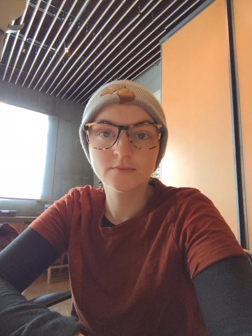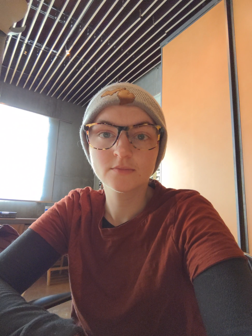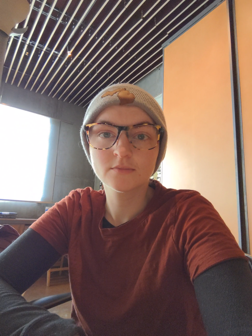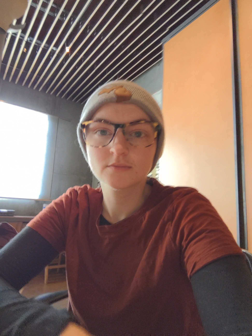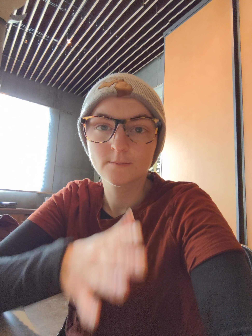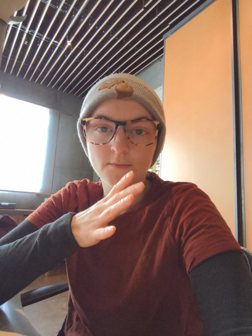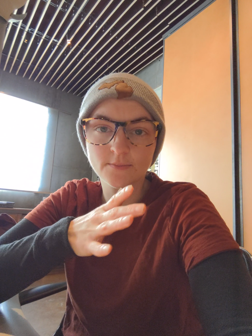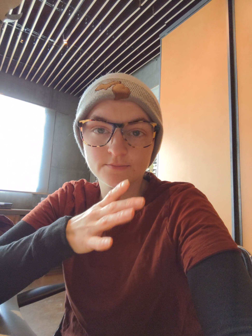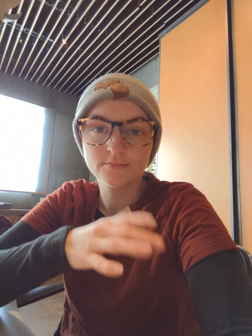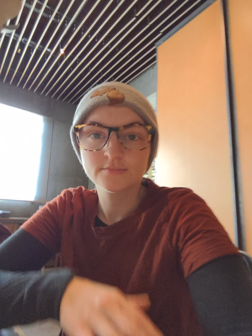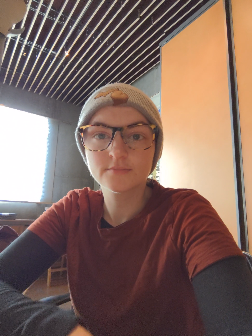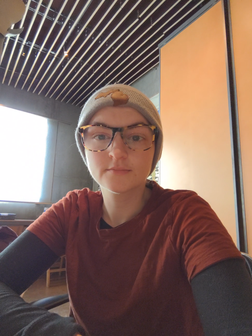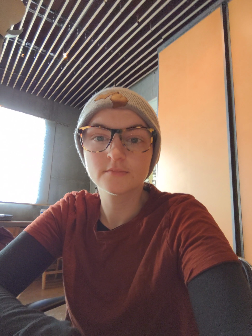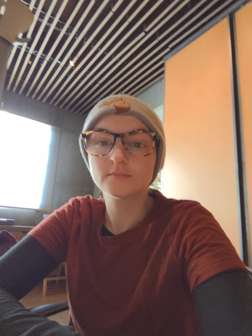mom